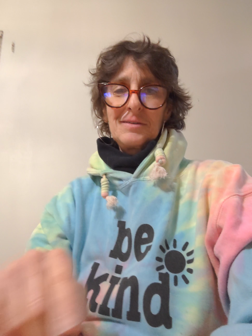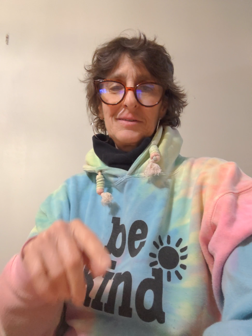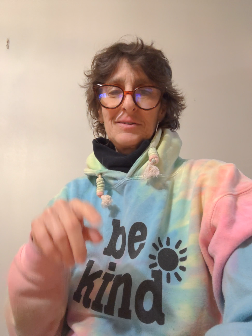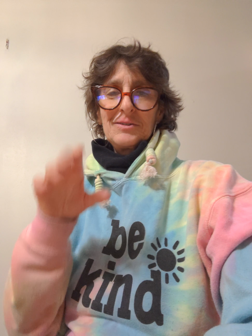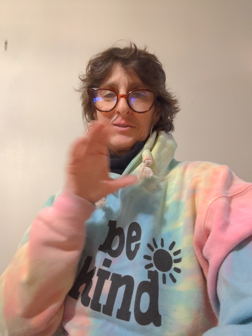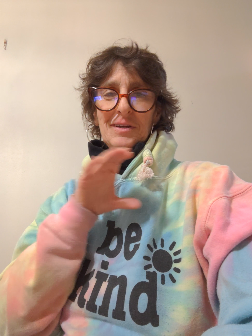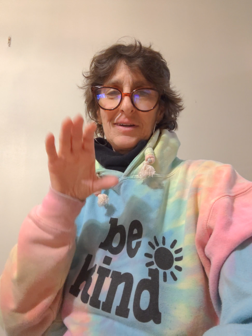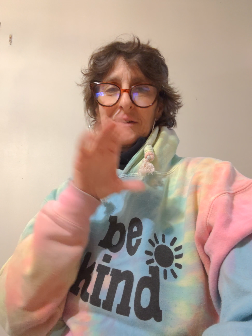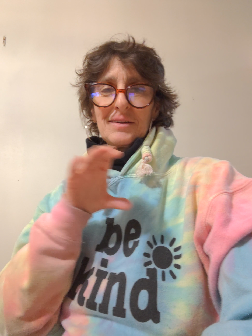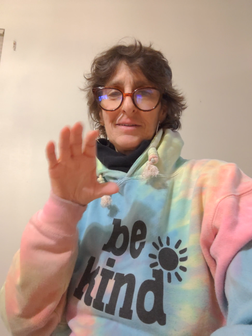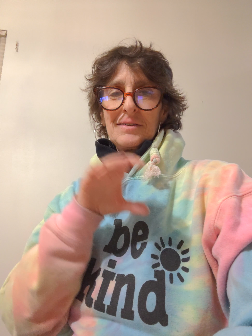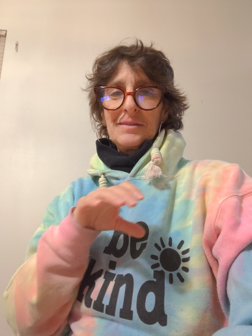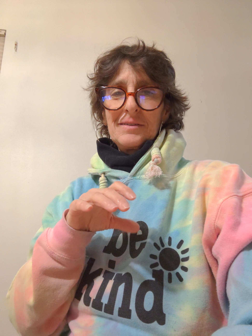chocolate